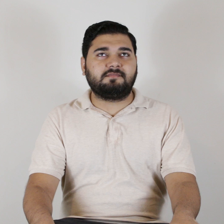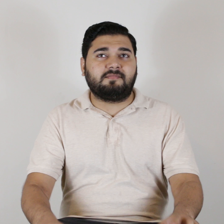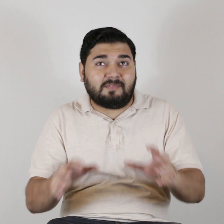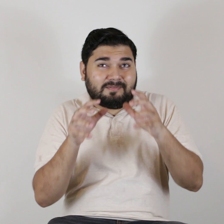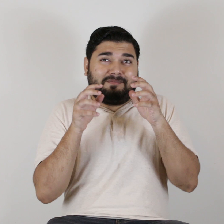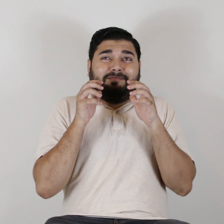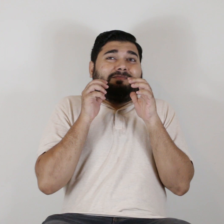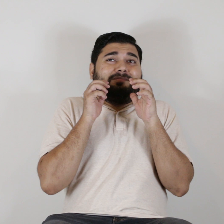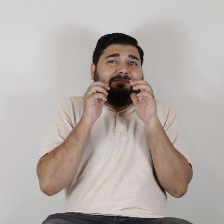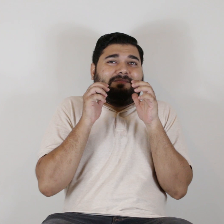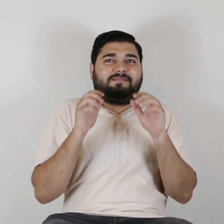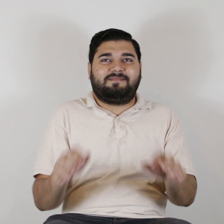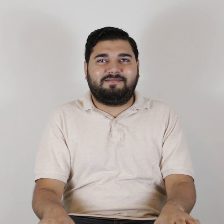scared